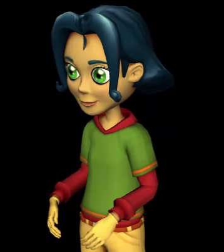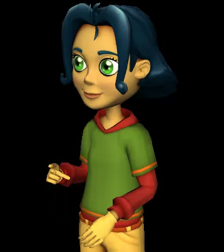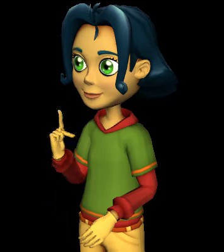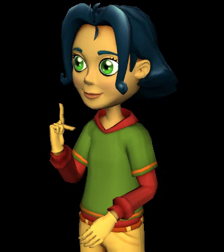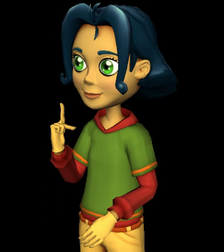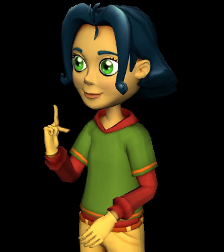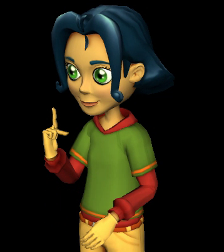كيلومتر